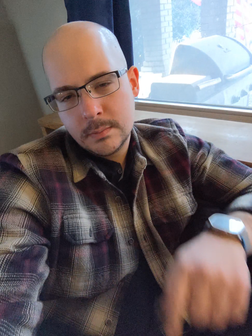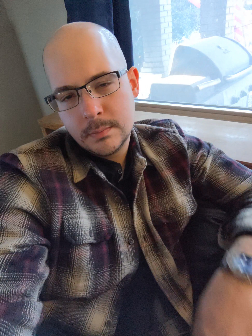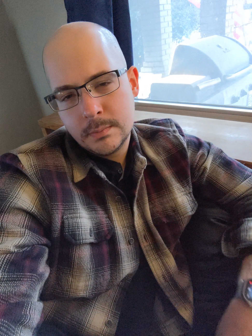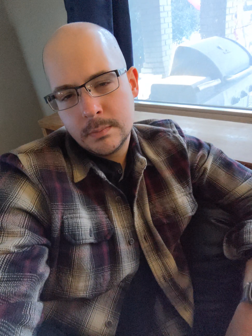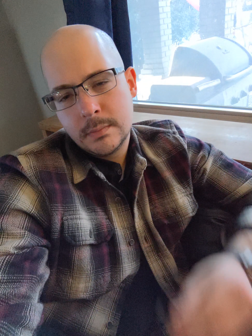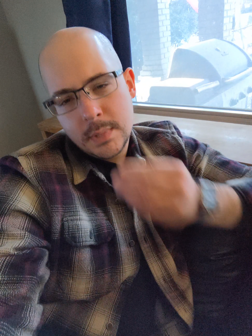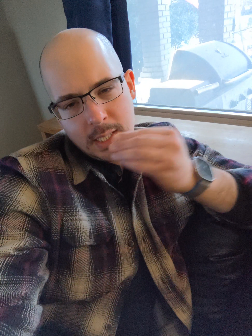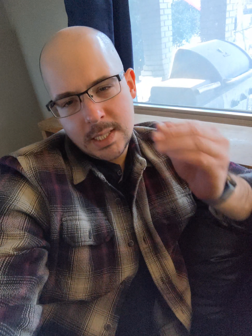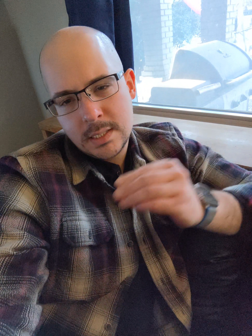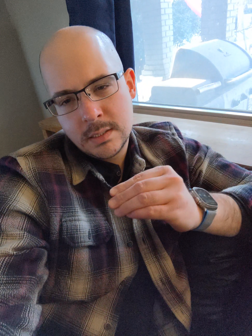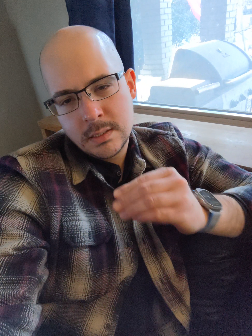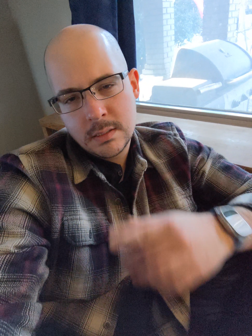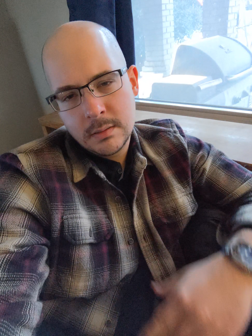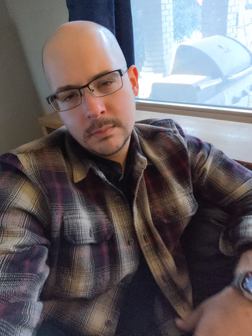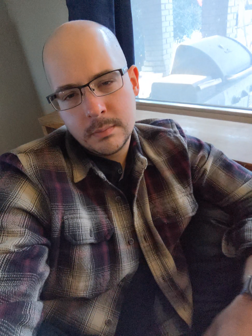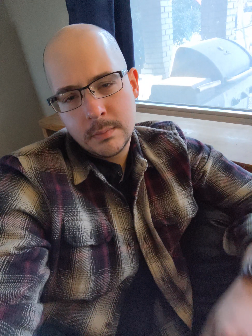kiss